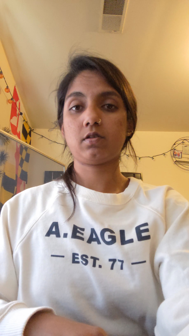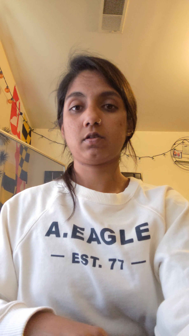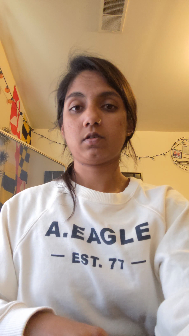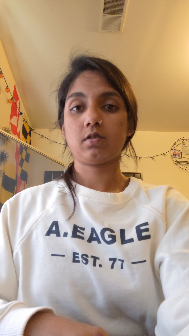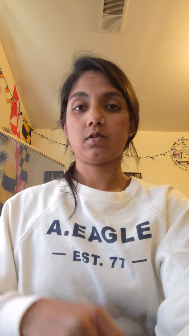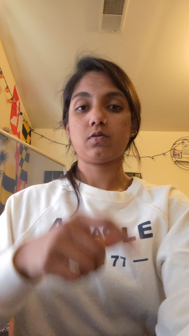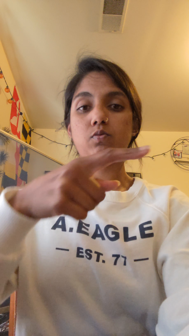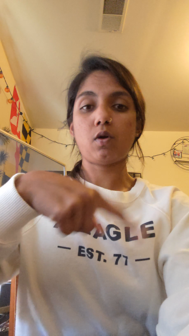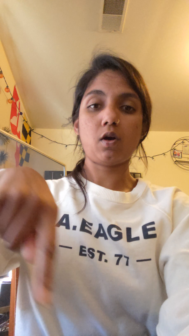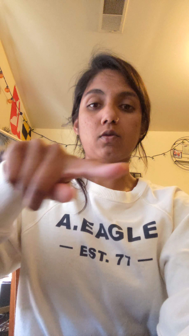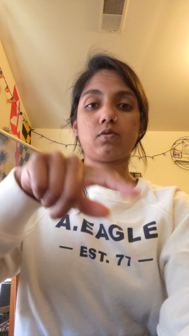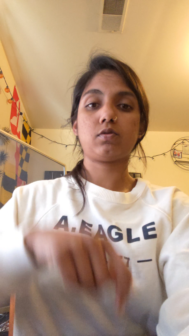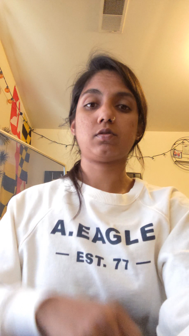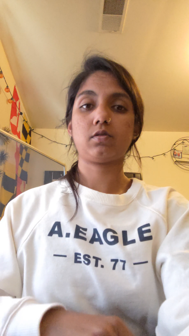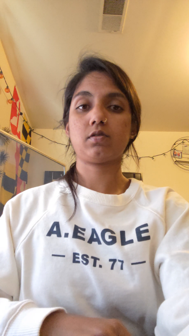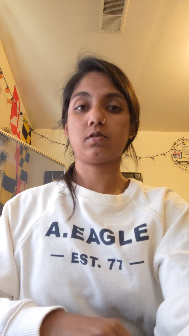around